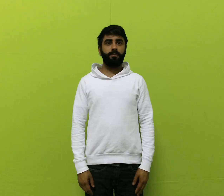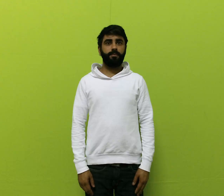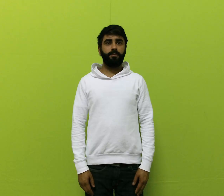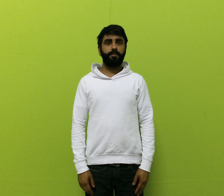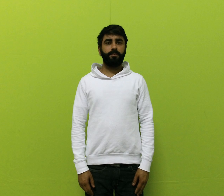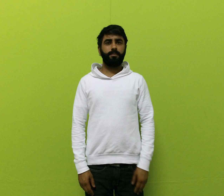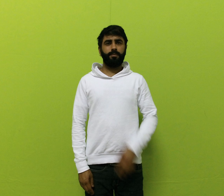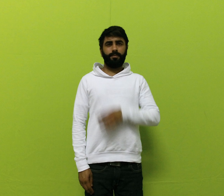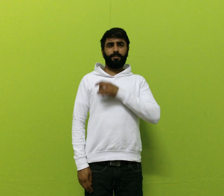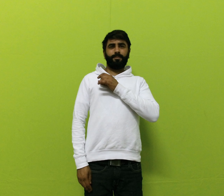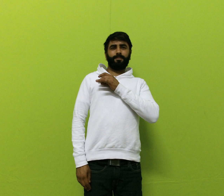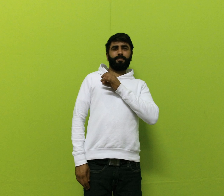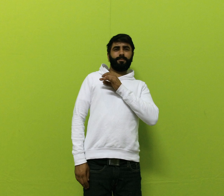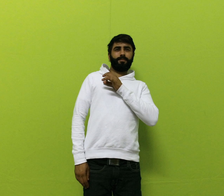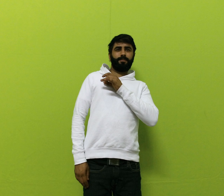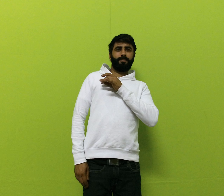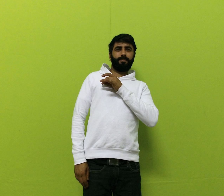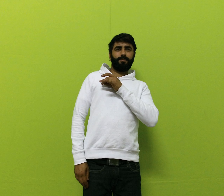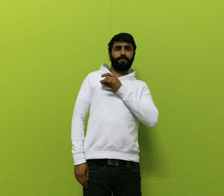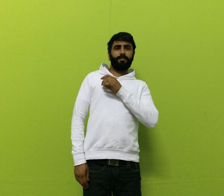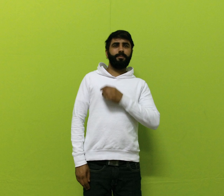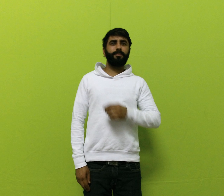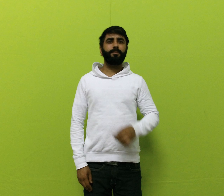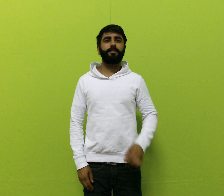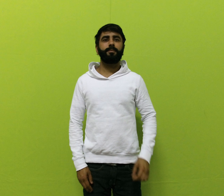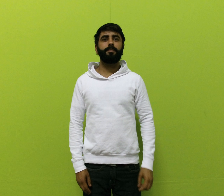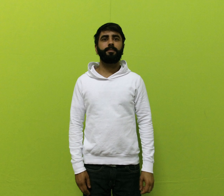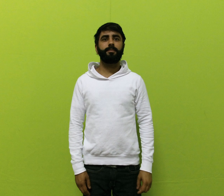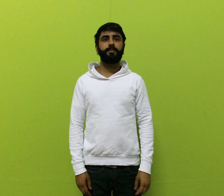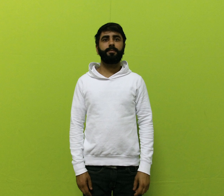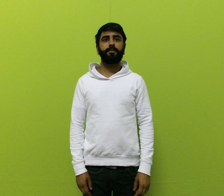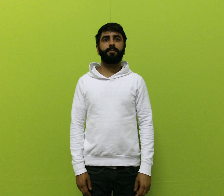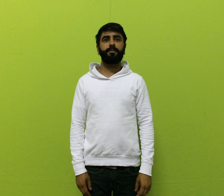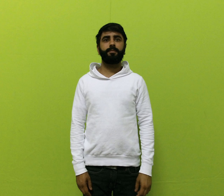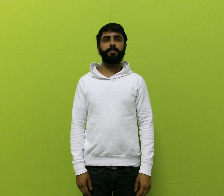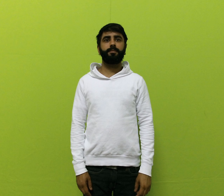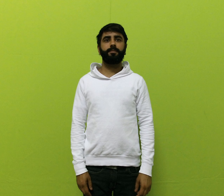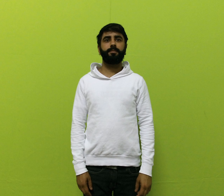medo